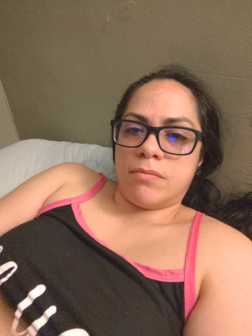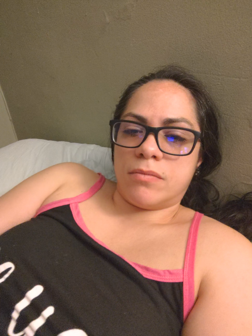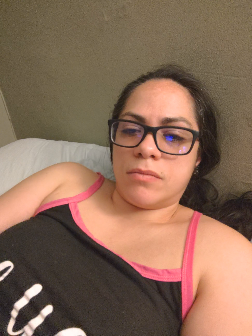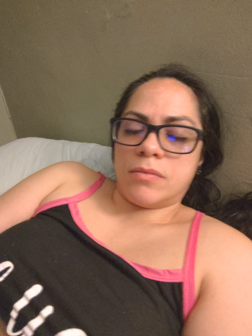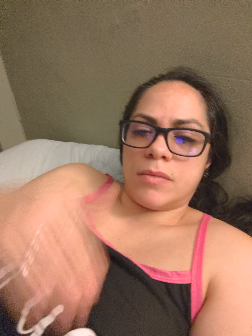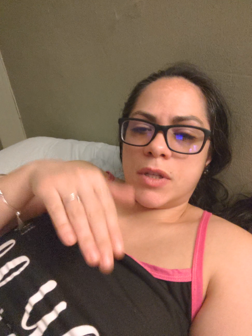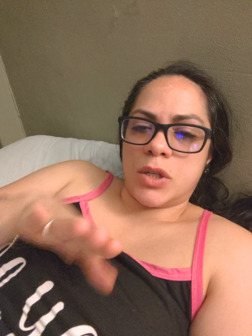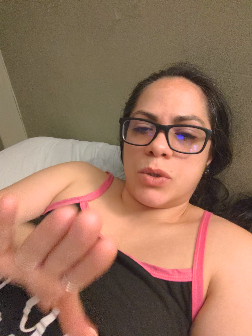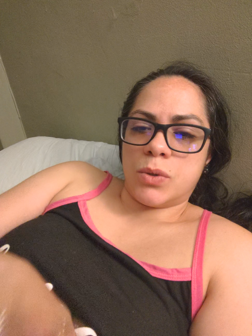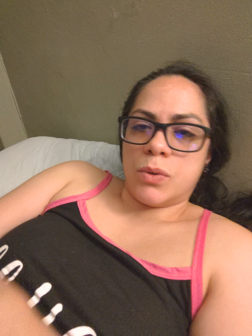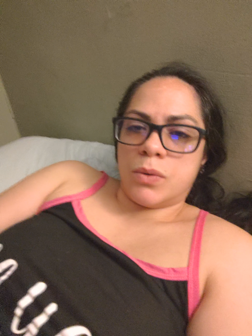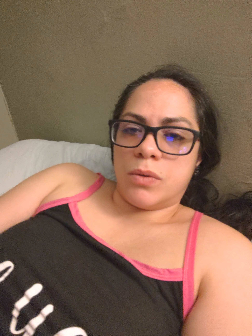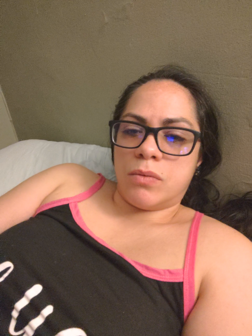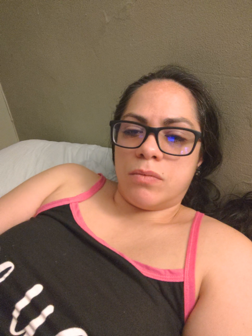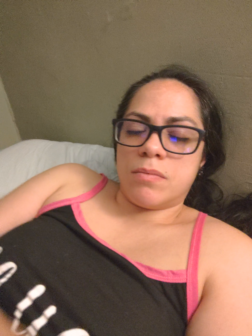into